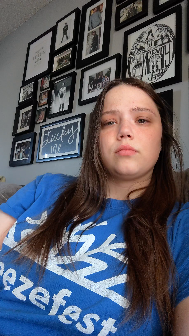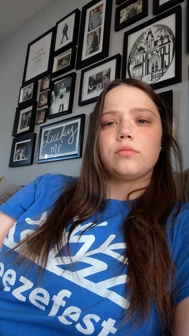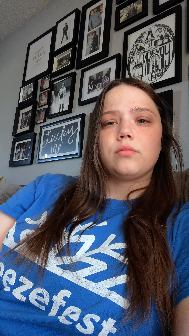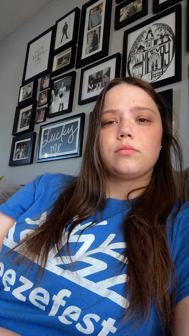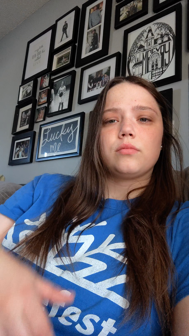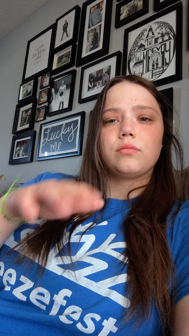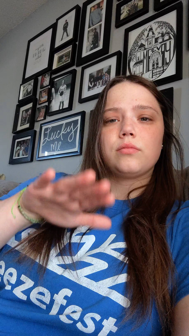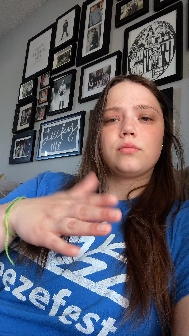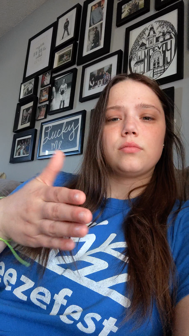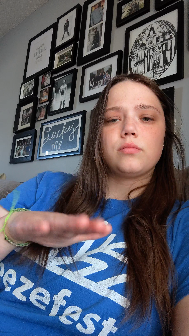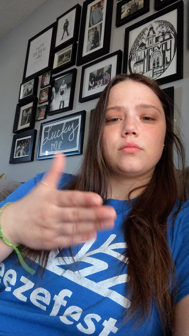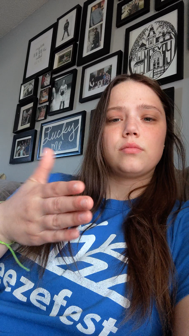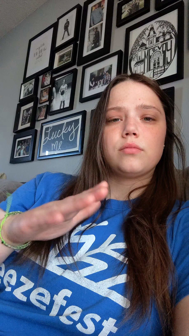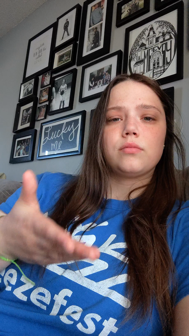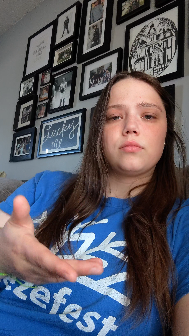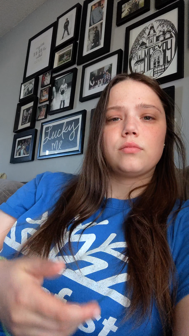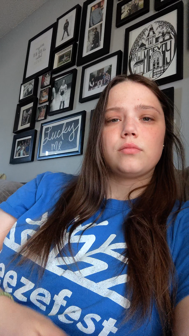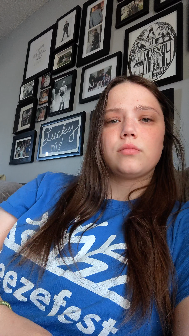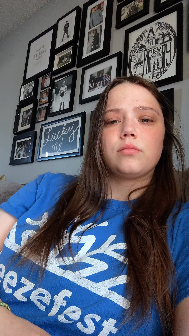kitchen